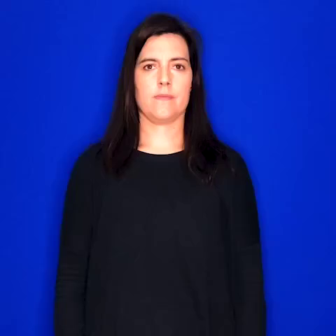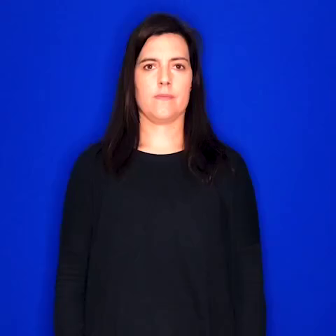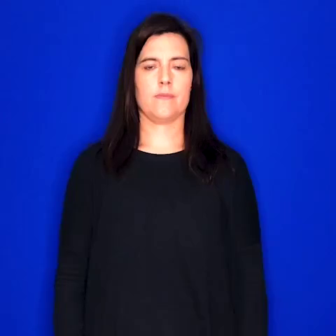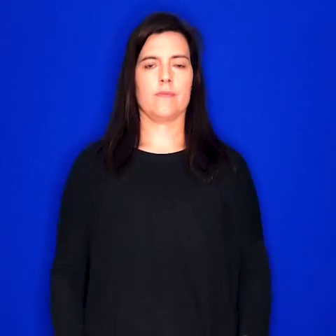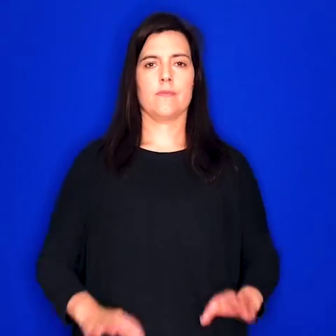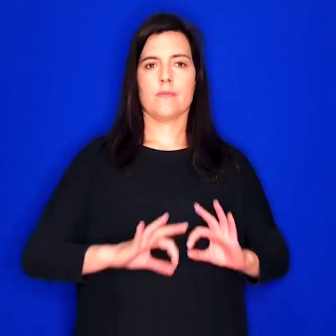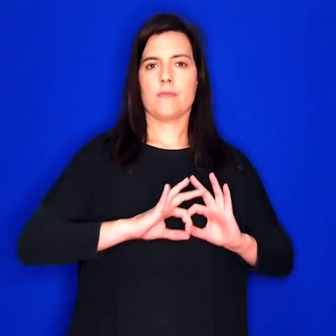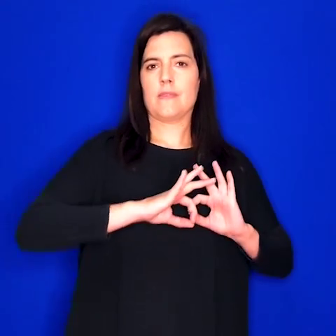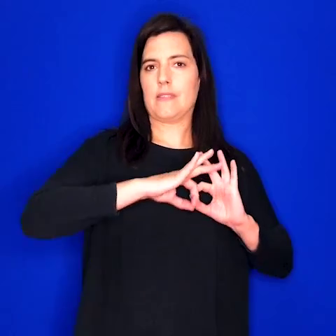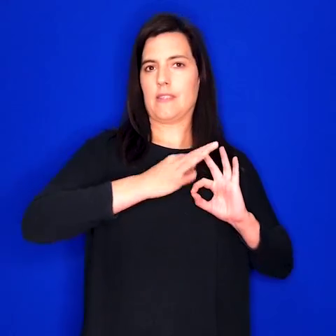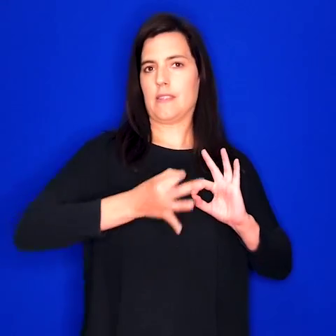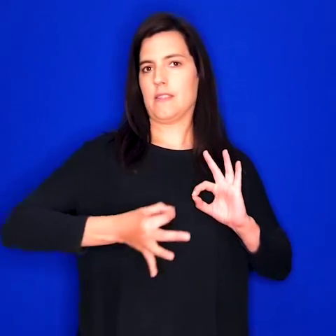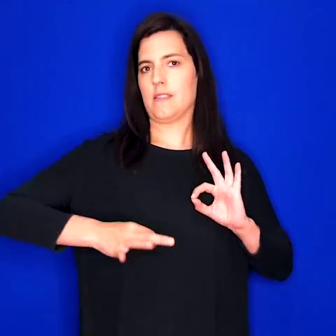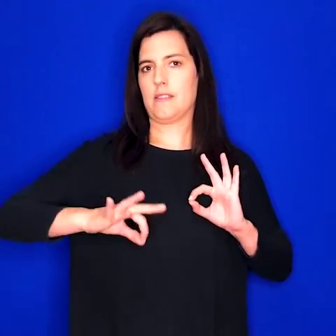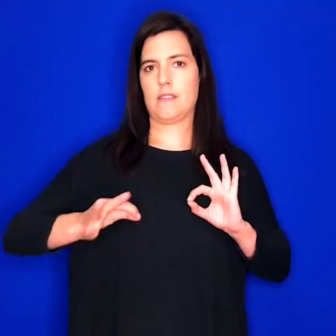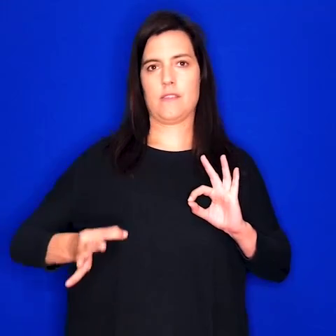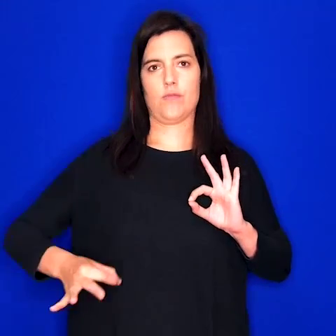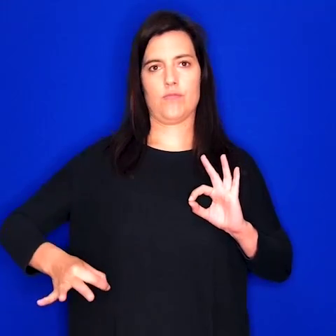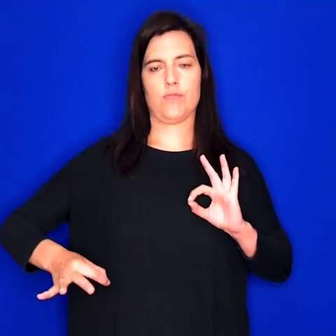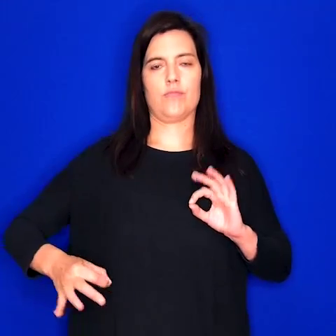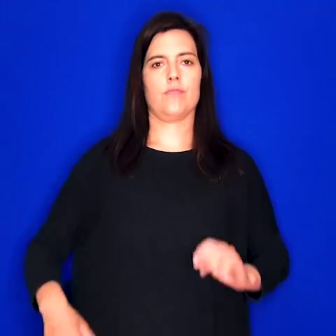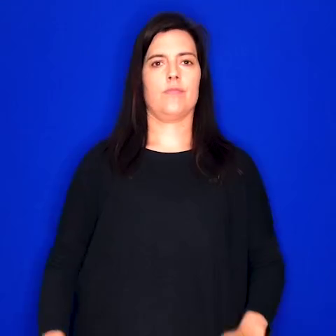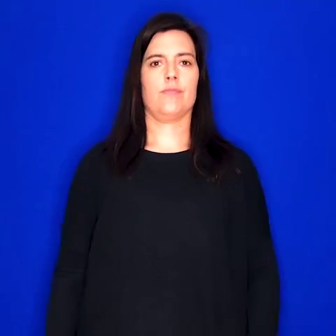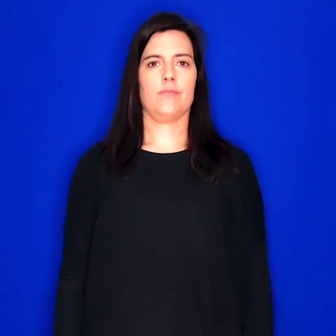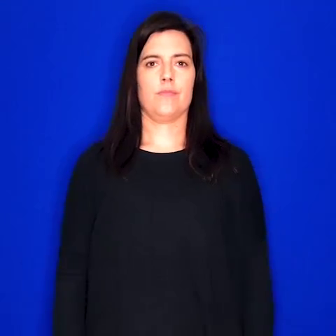intestino